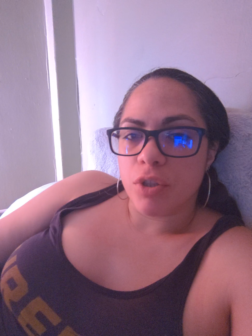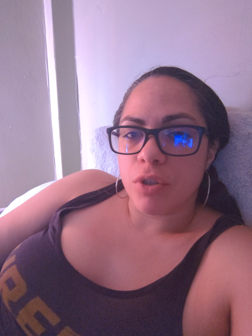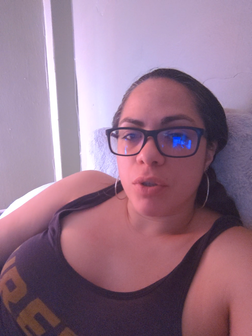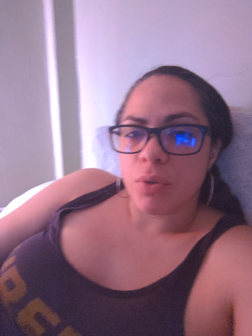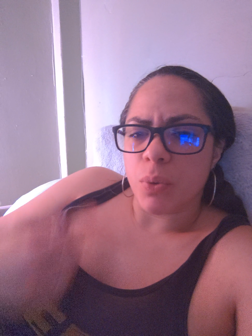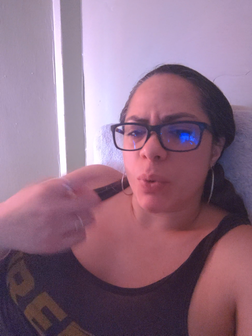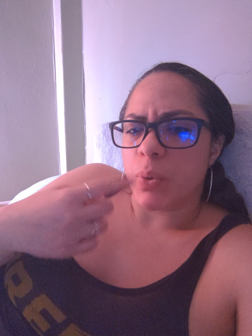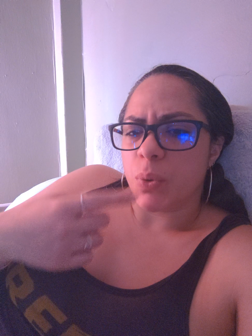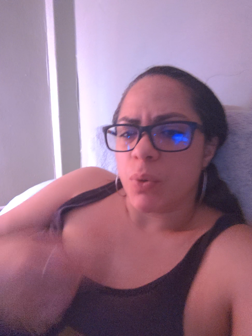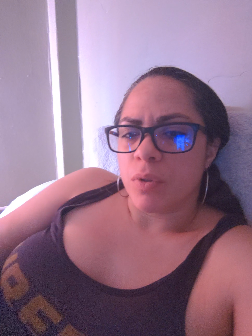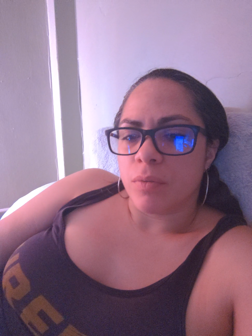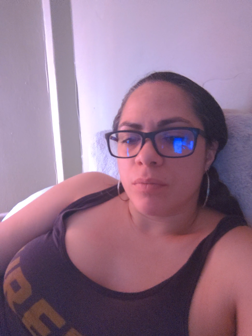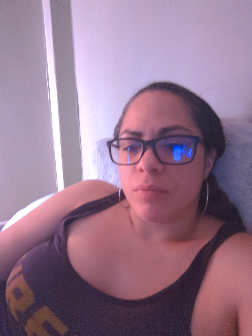who